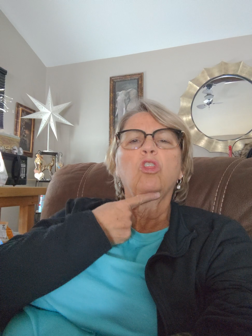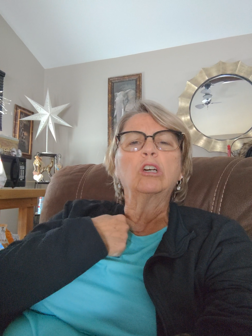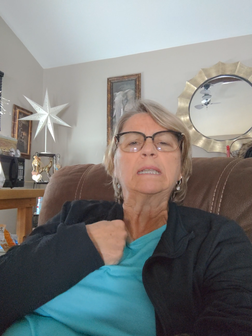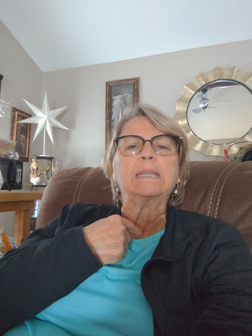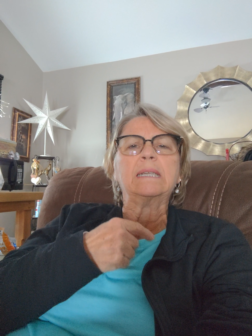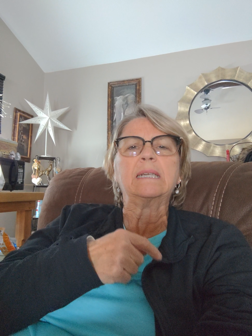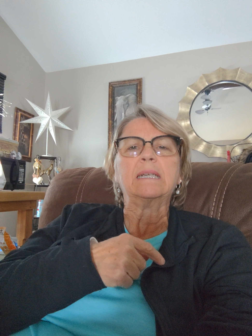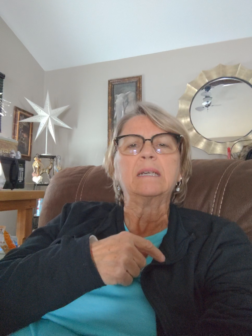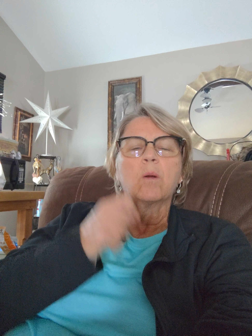thirsty